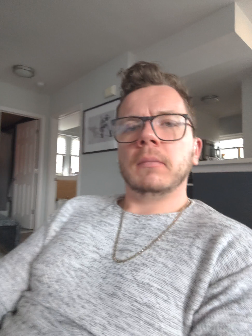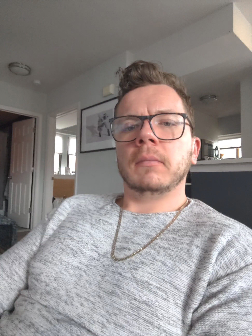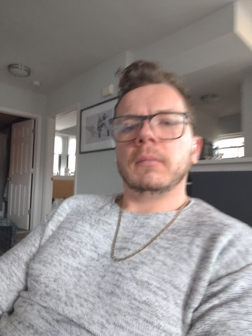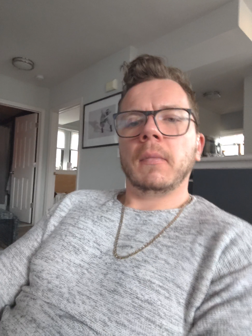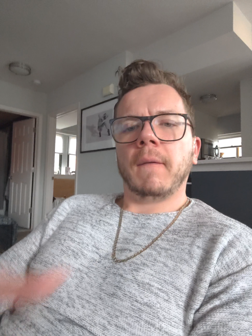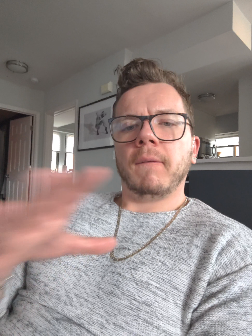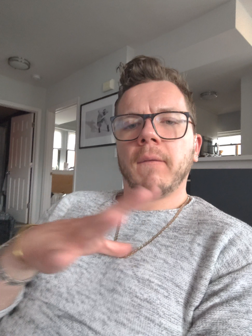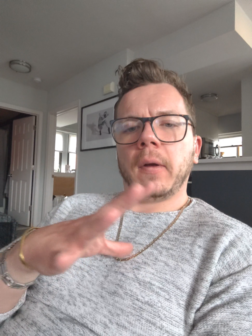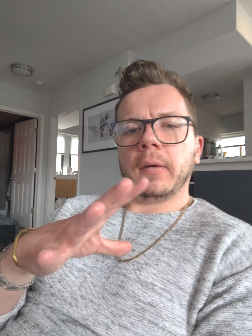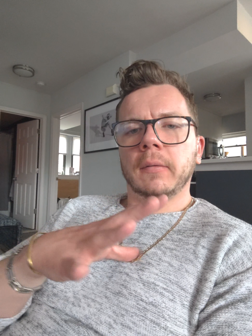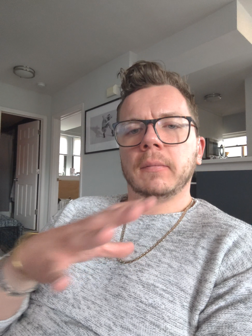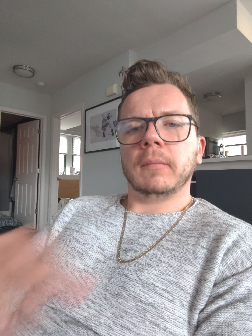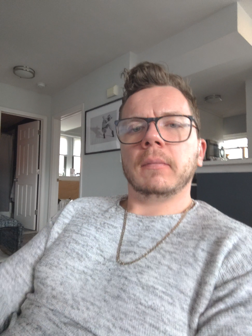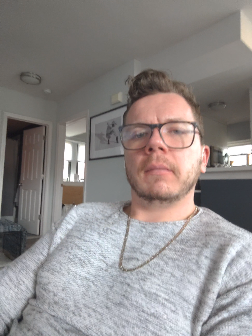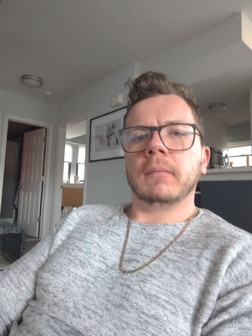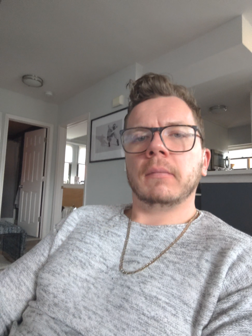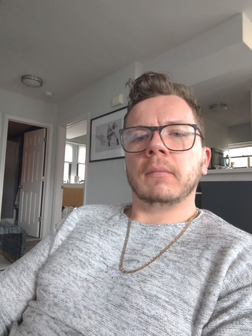fine